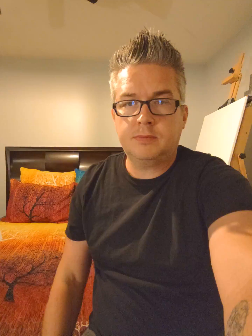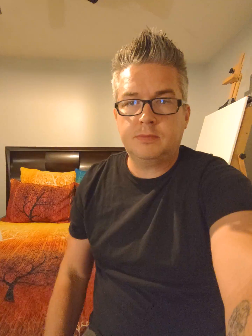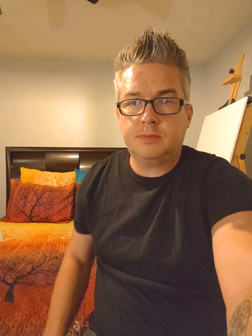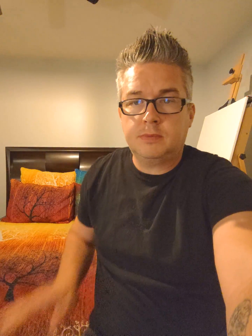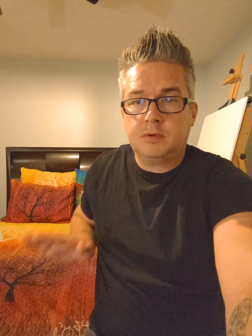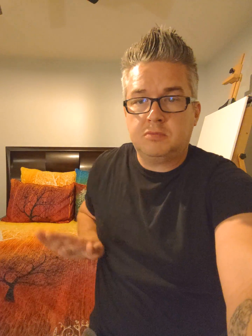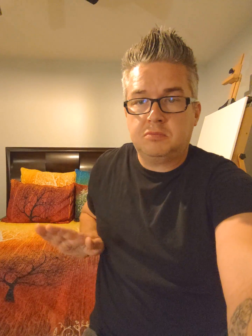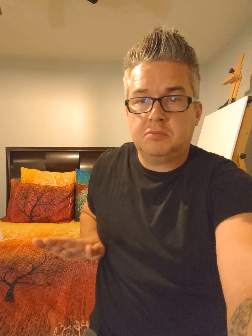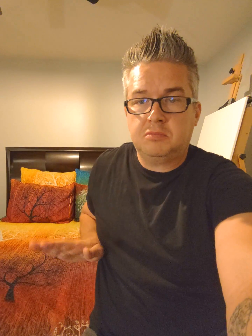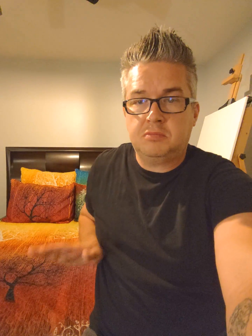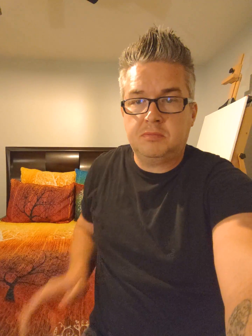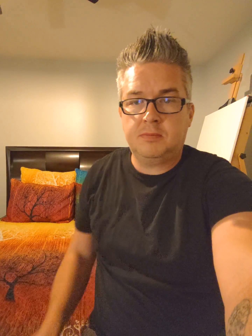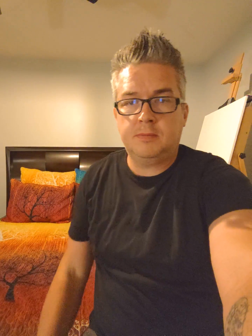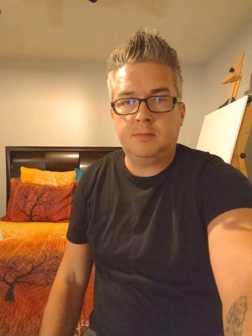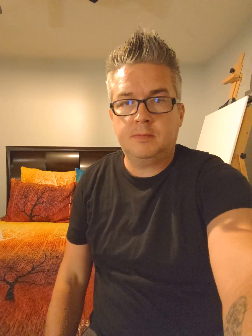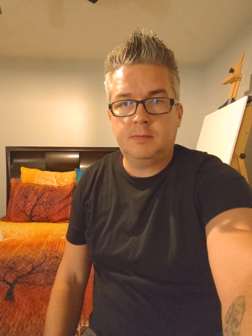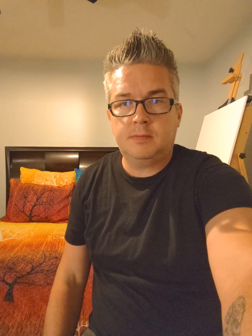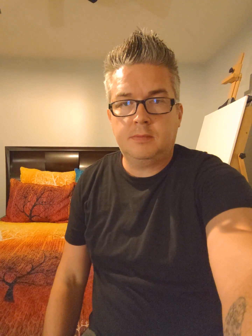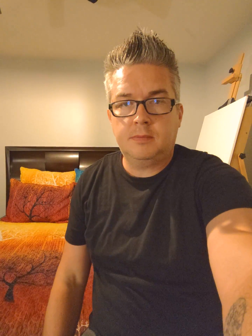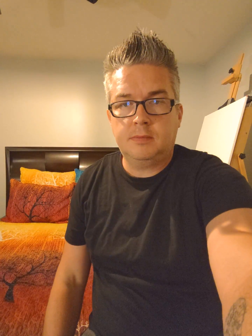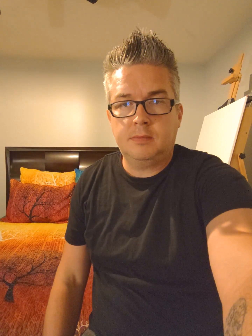penguin